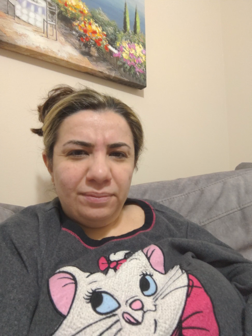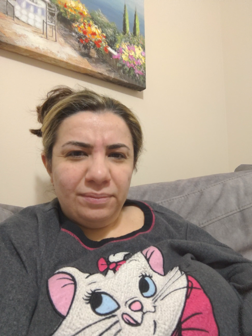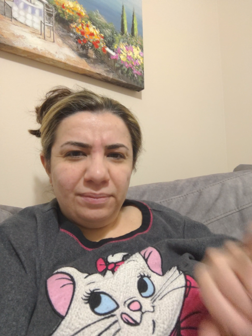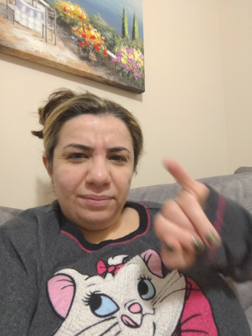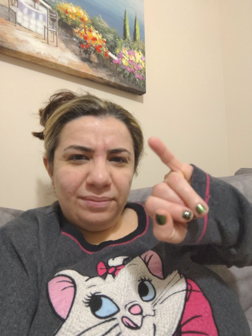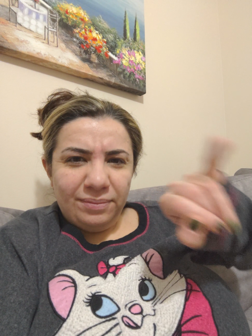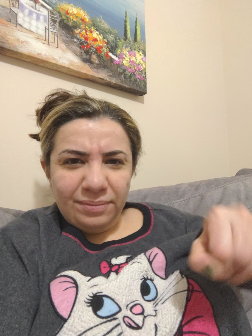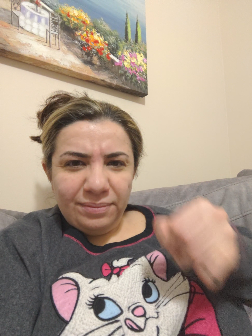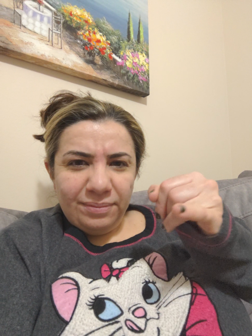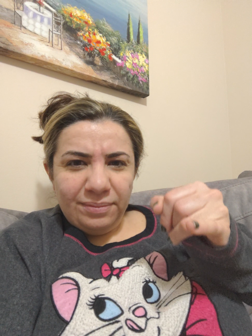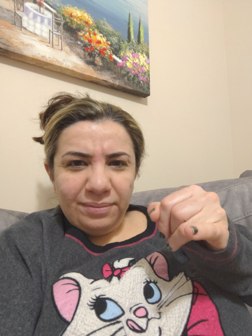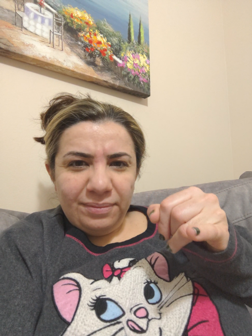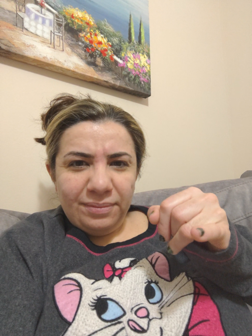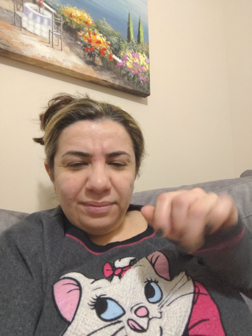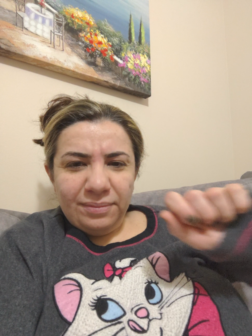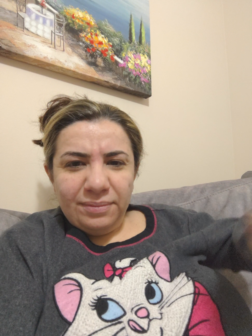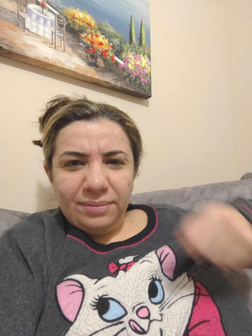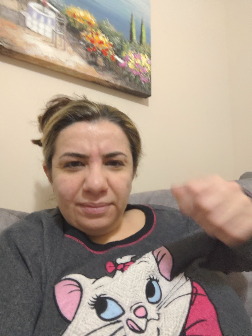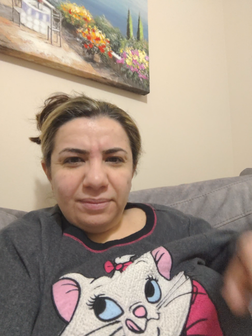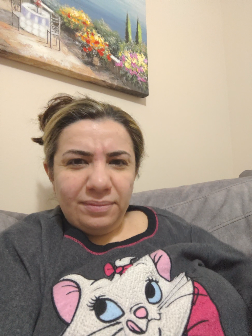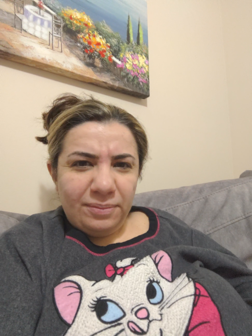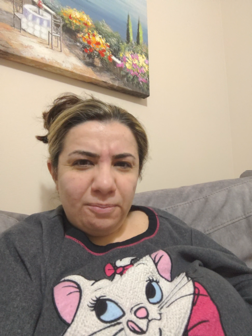jeans